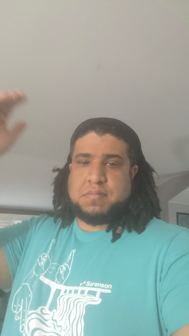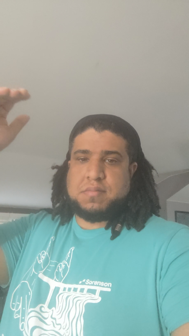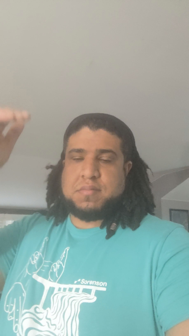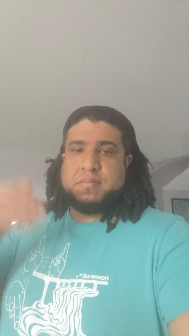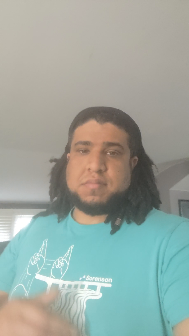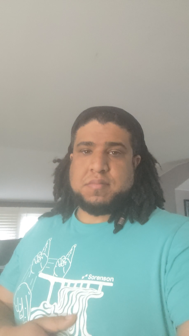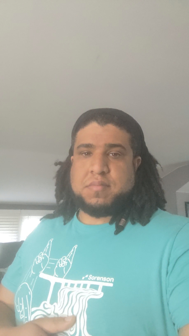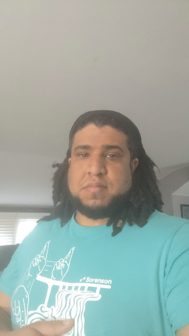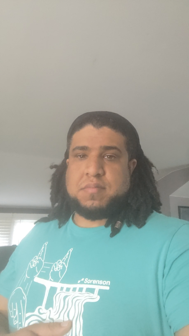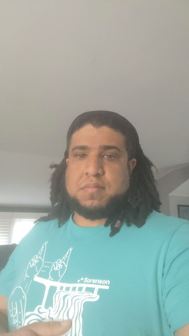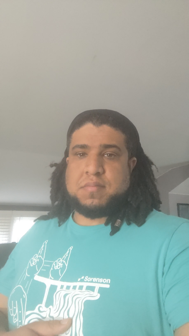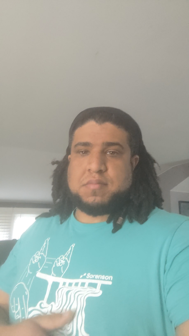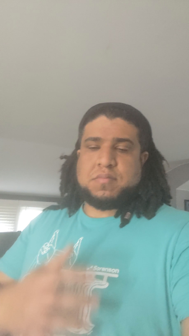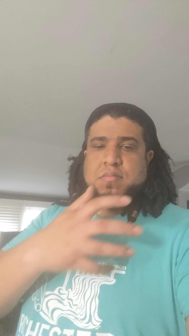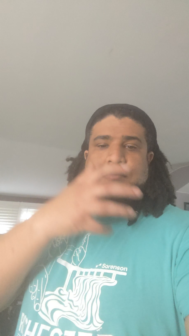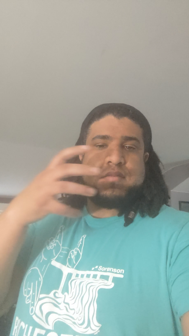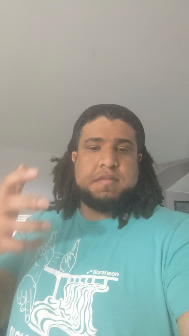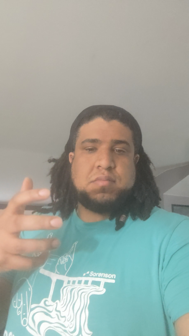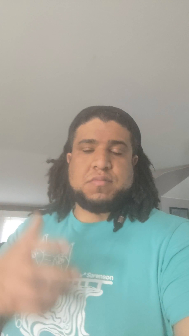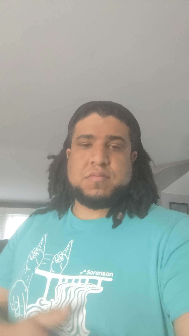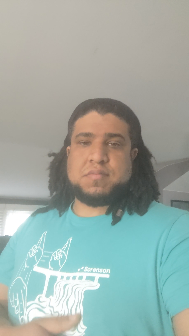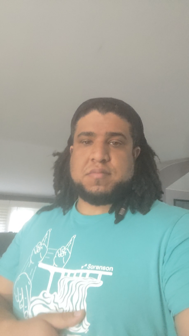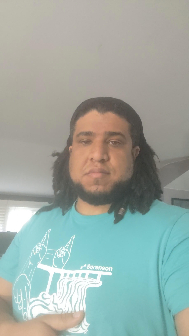much